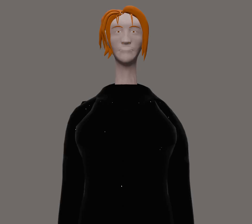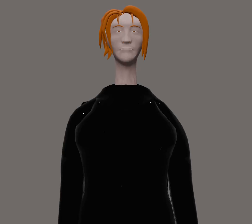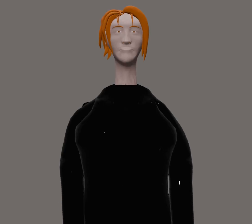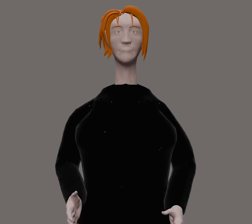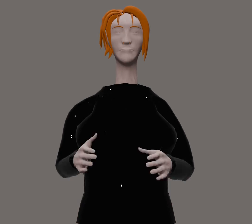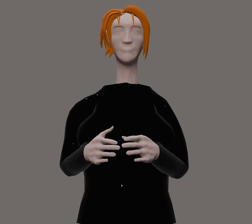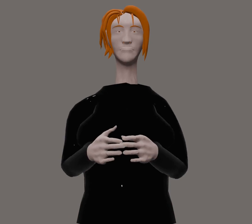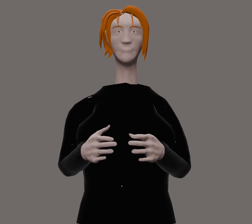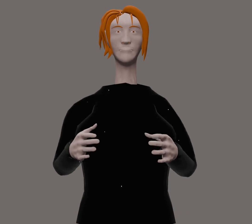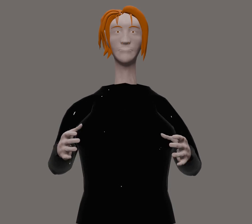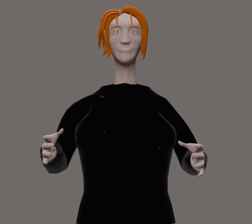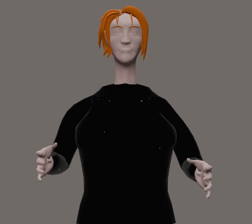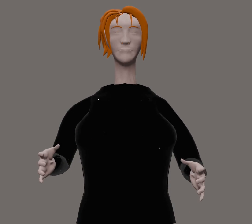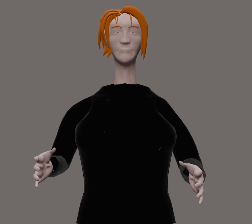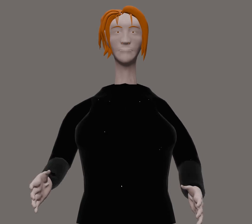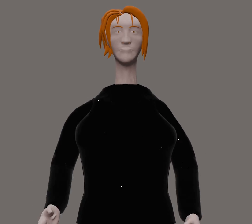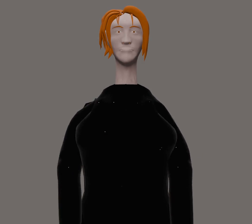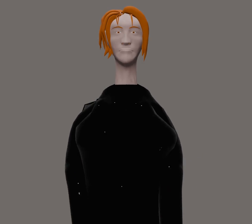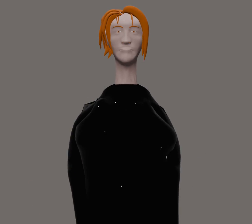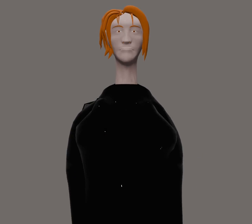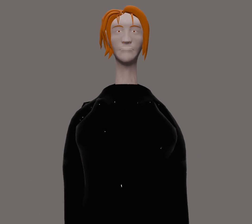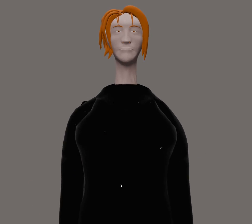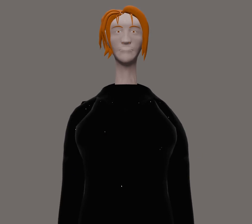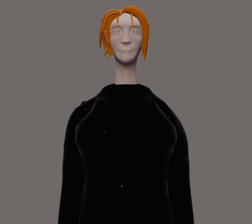Bloat